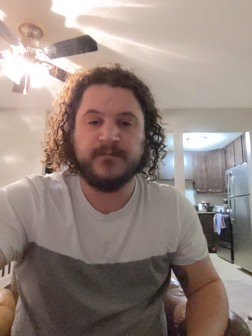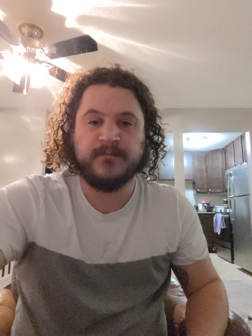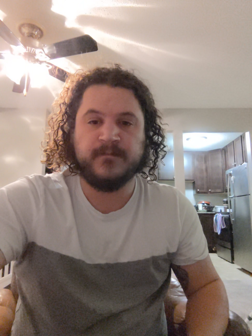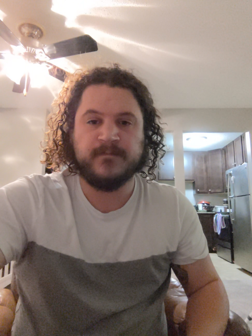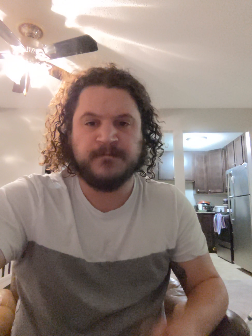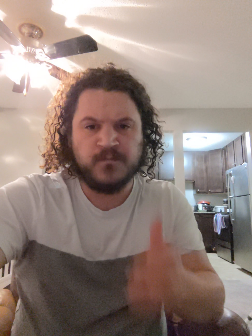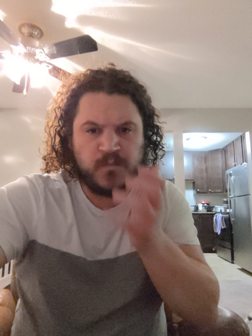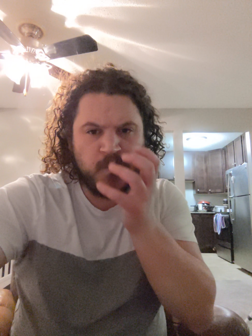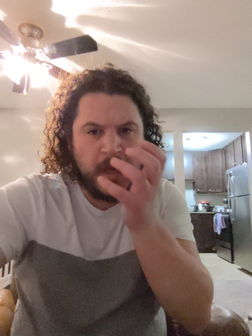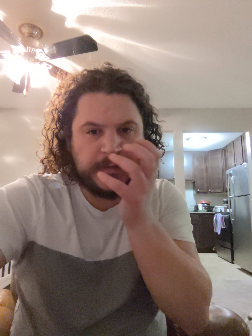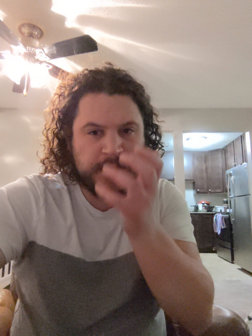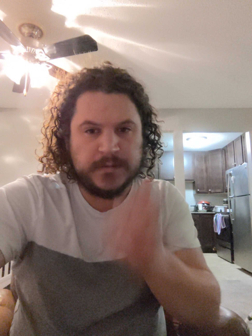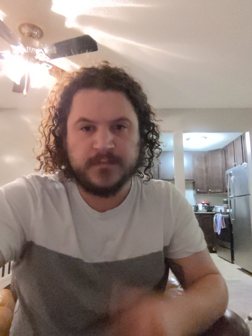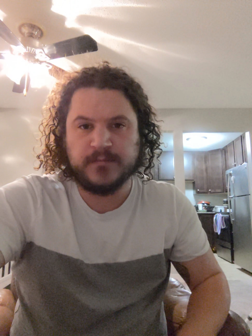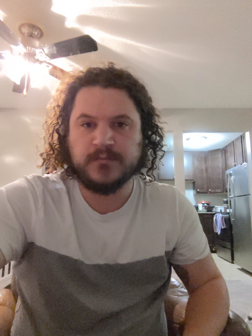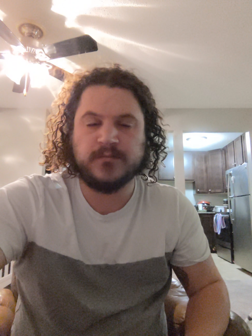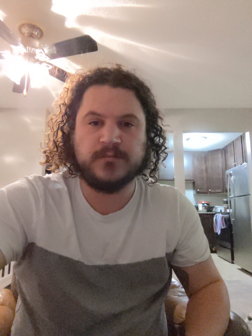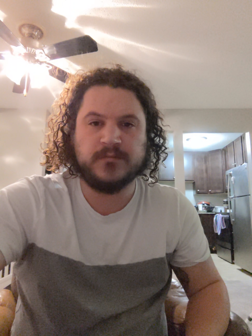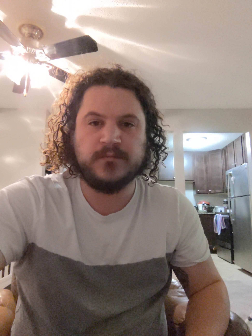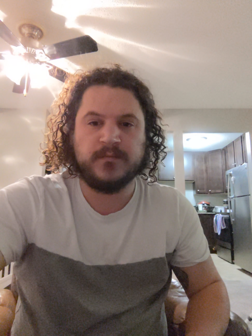grass